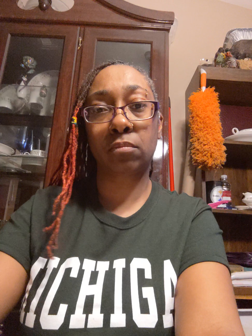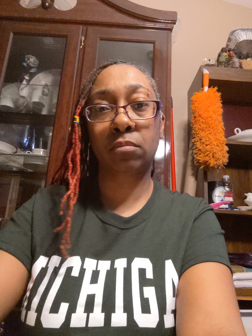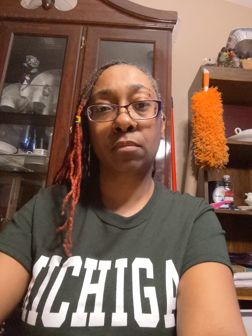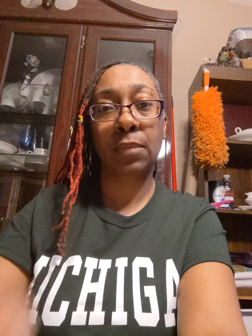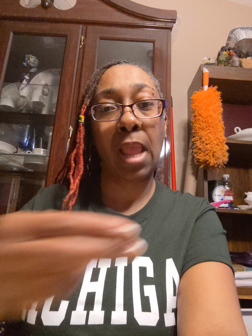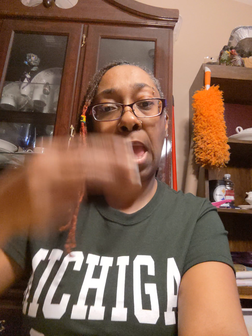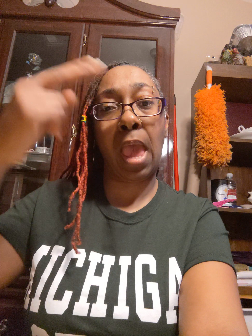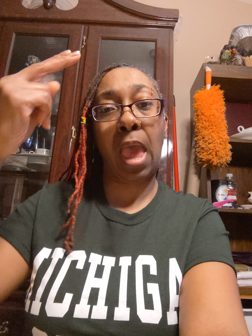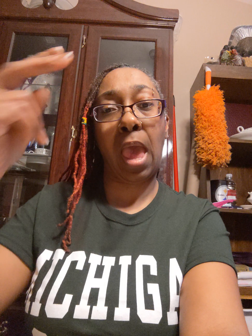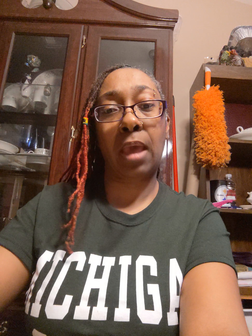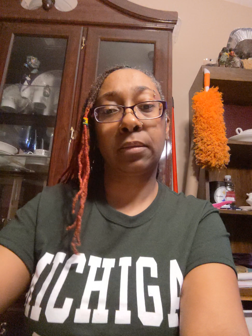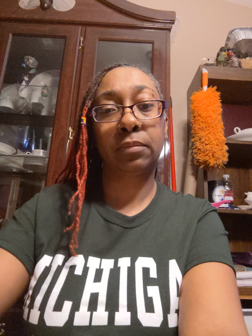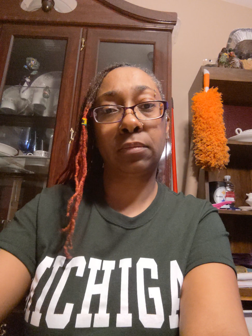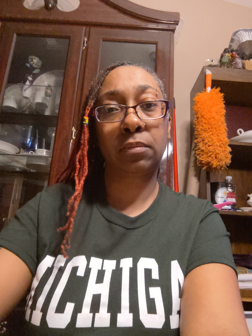high